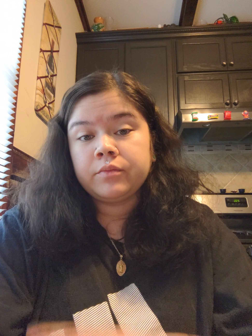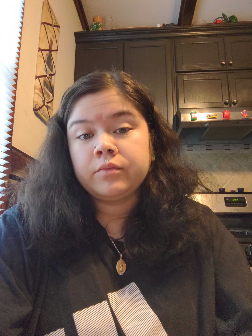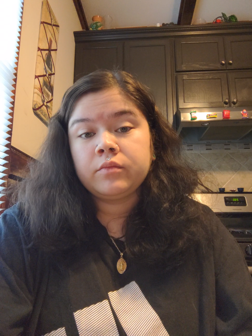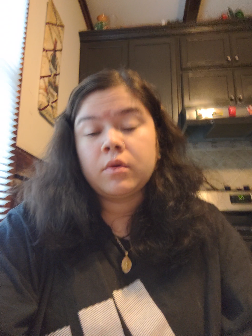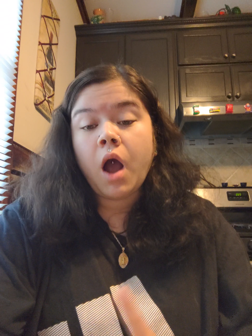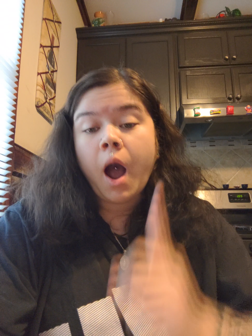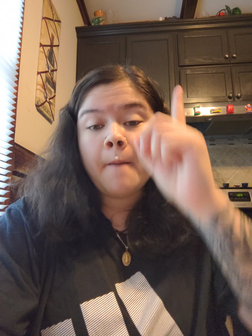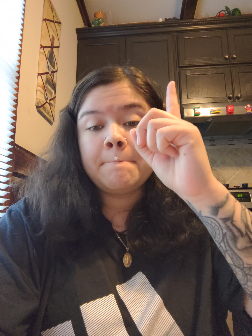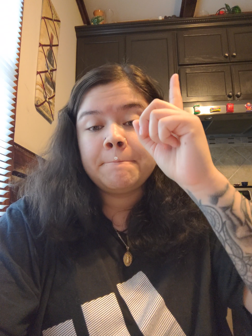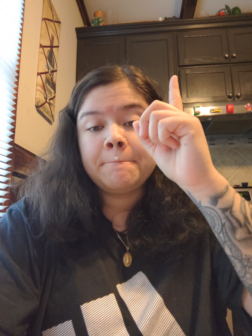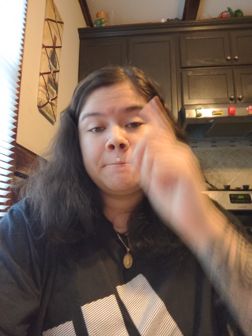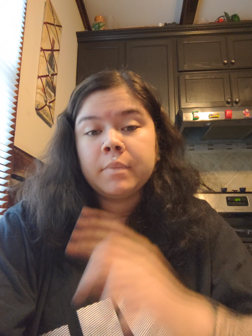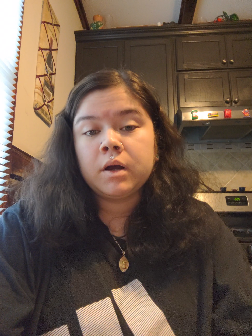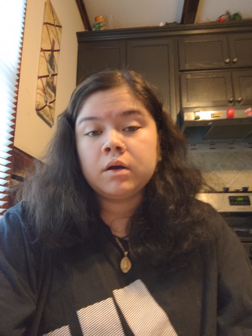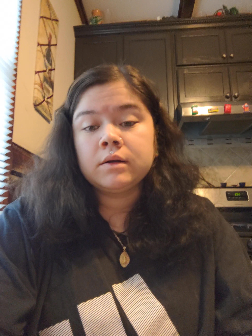up